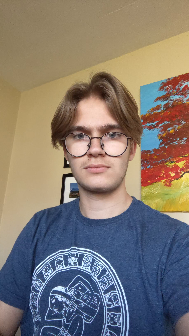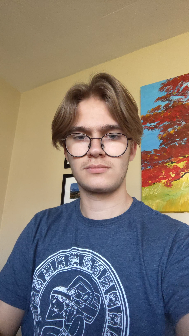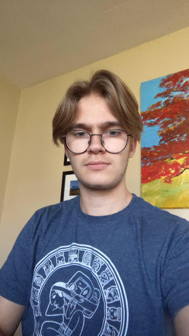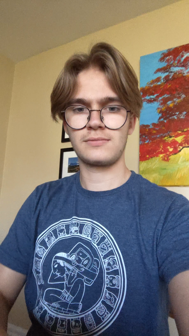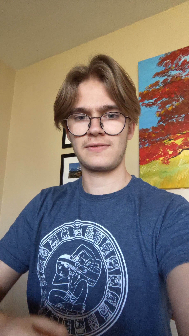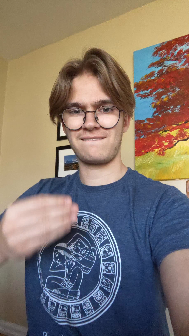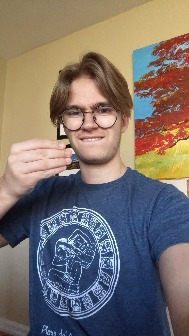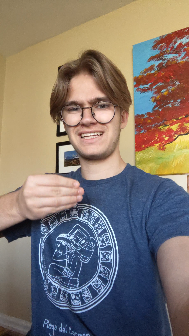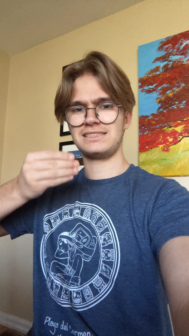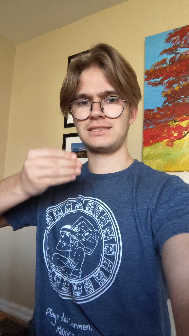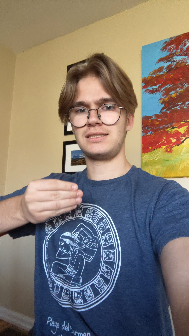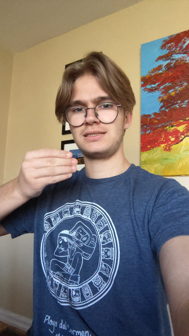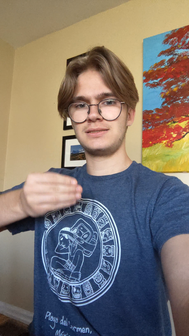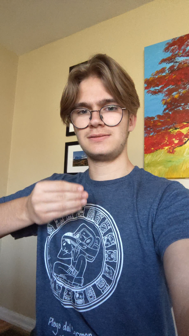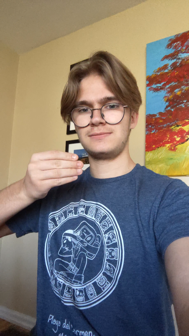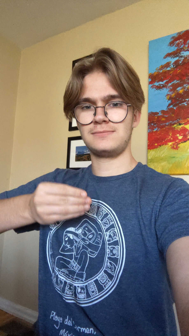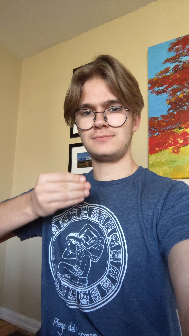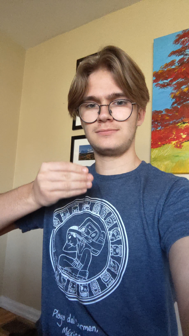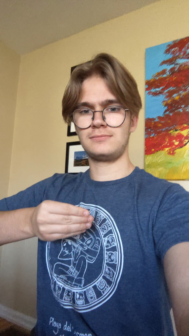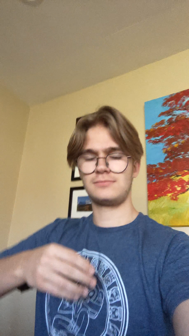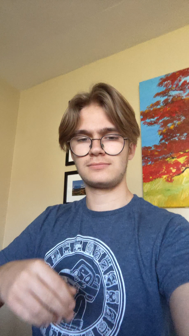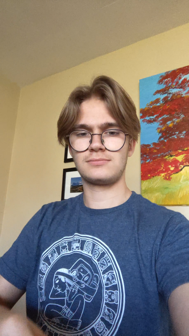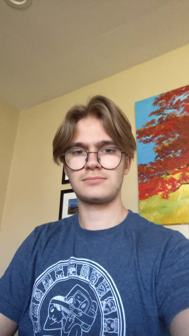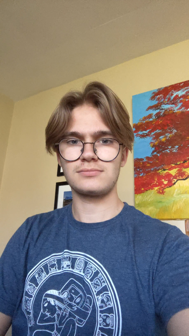fix